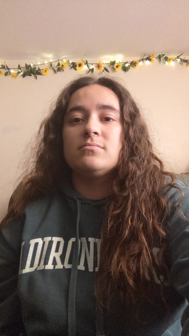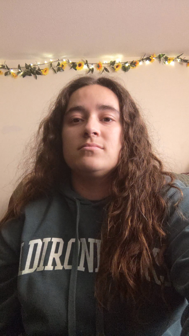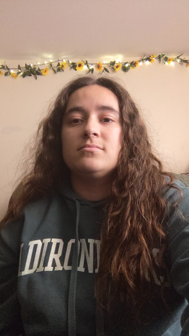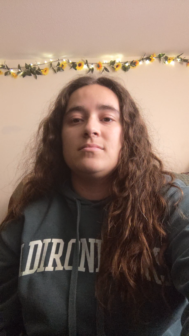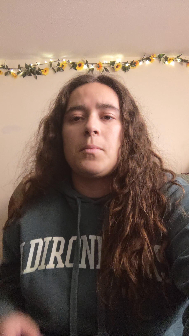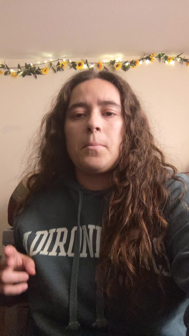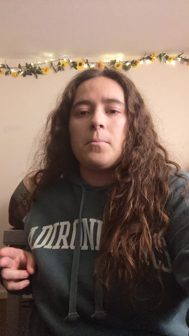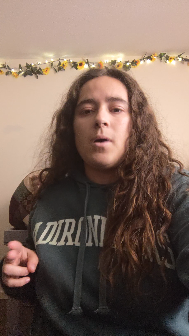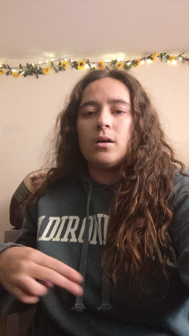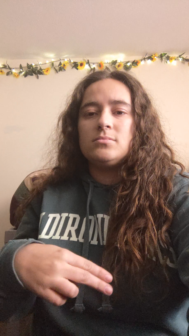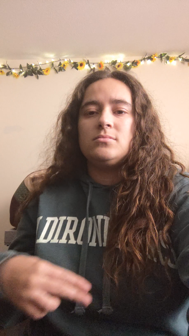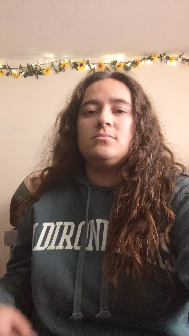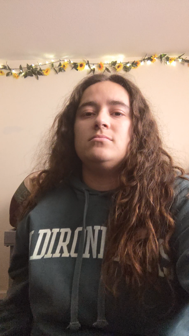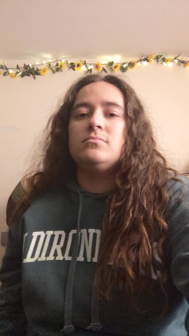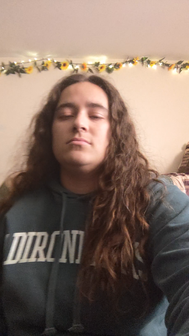belt